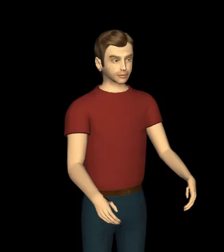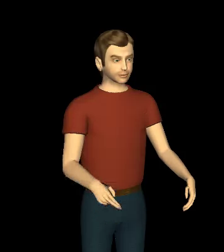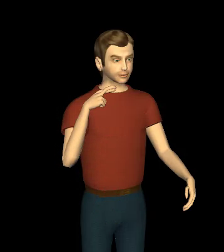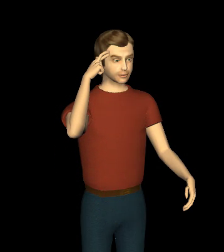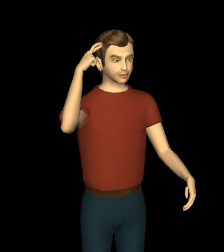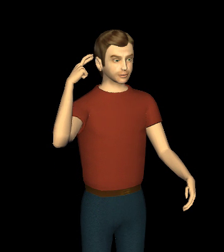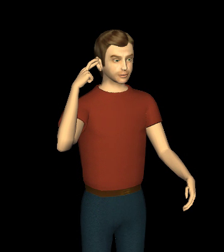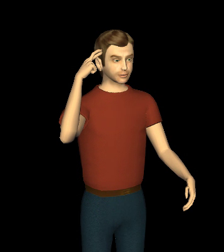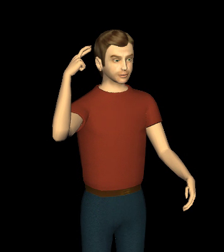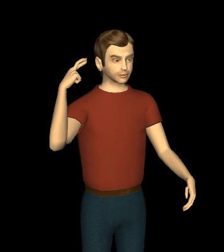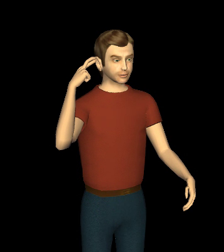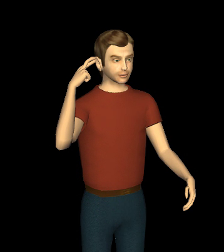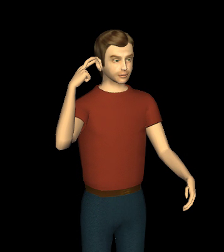حلم